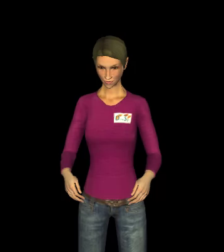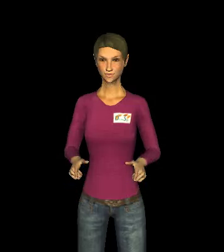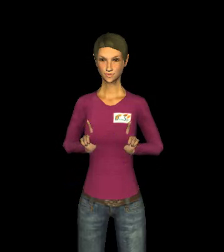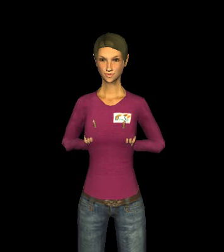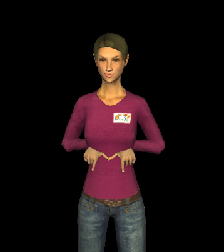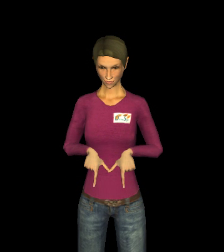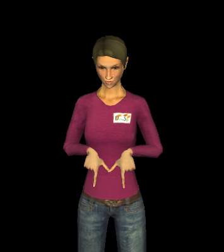مدرسة